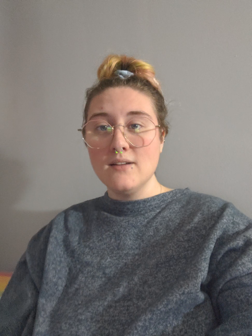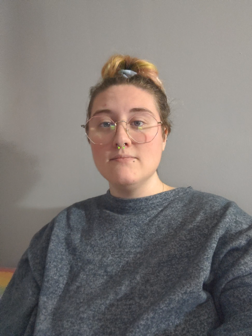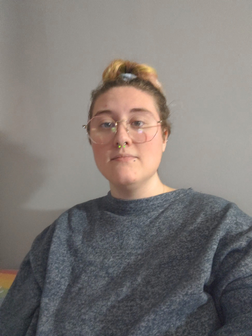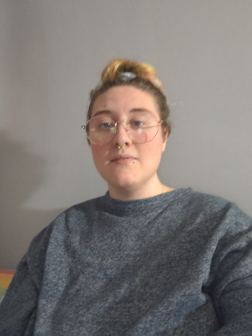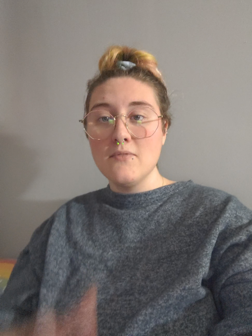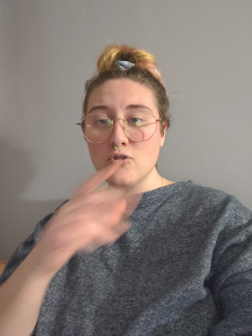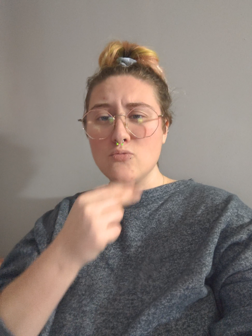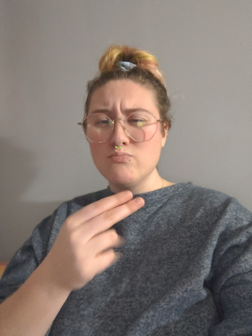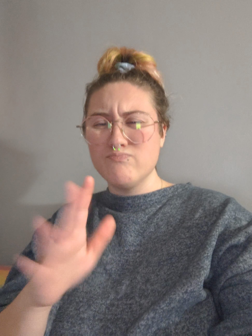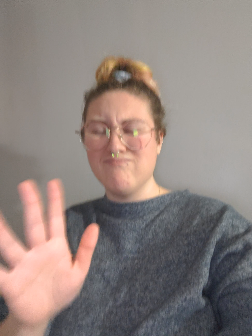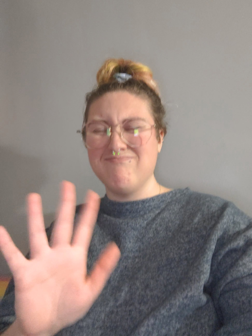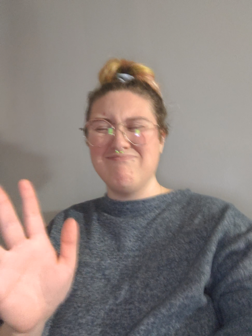cute